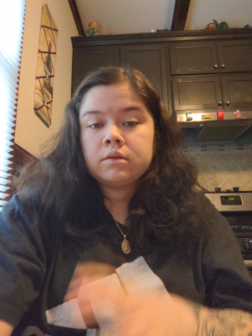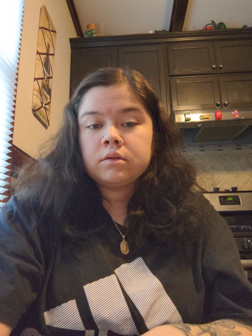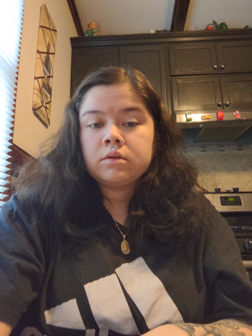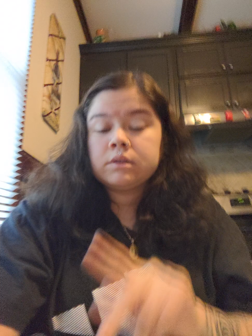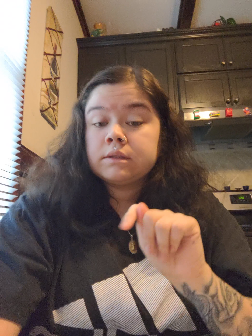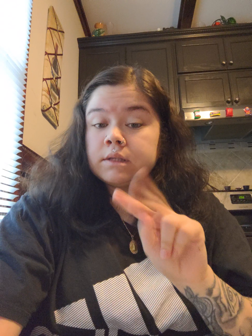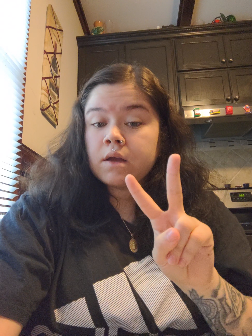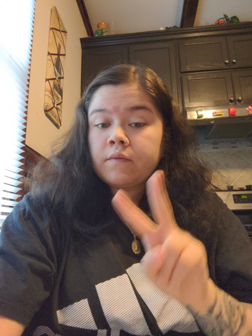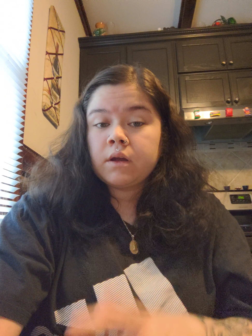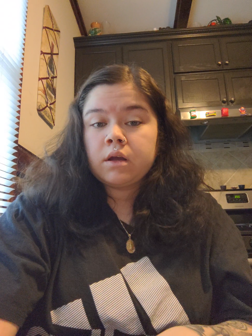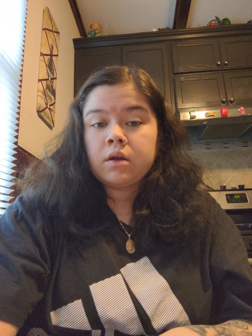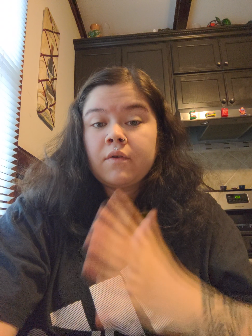TV